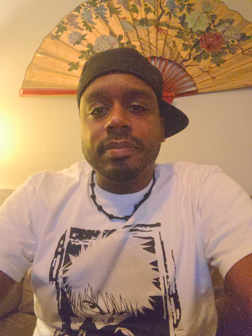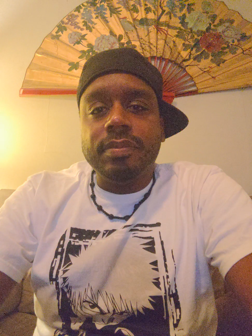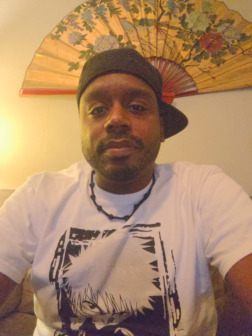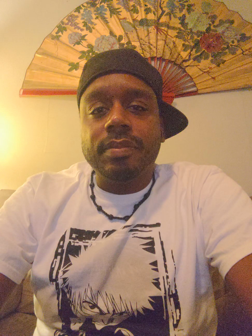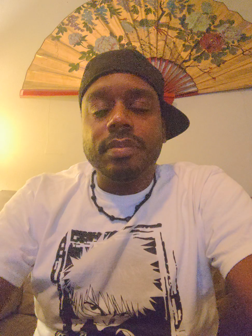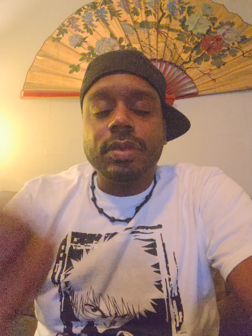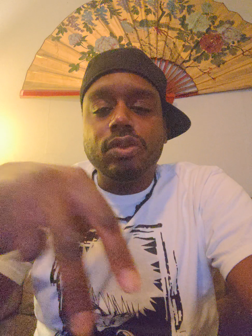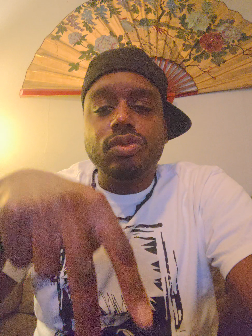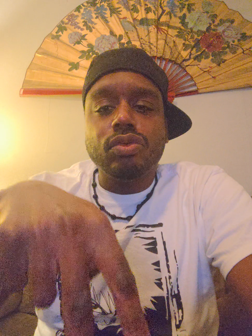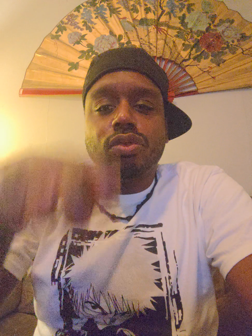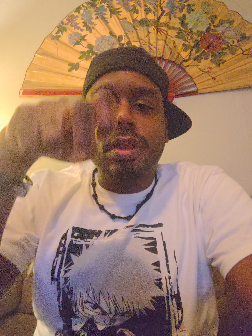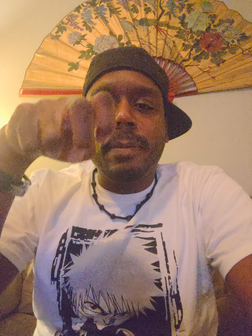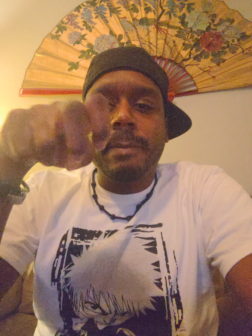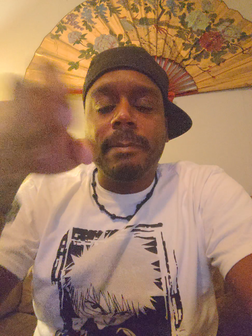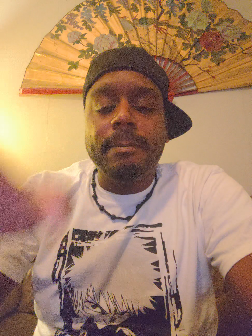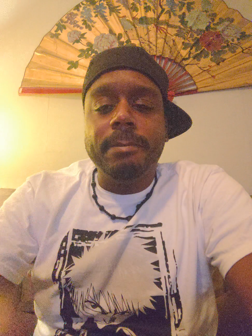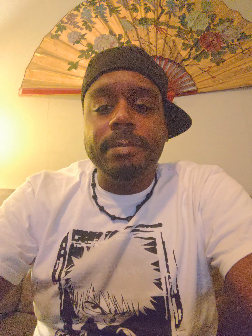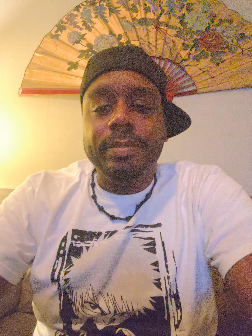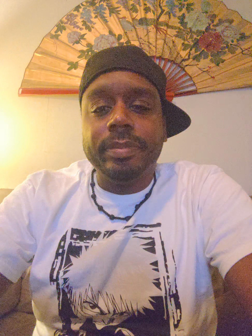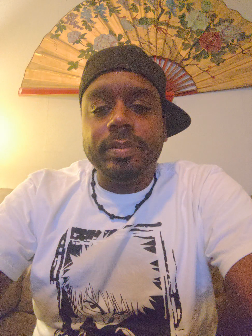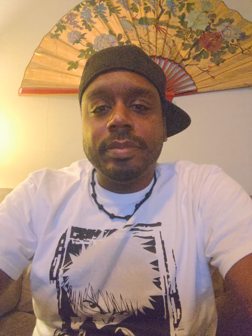jump